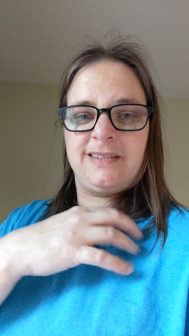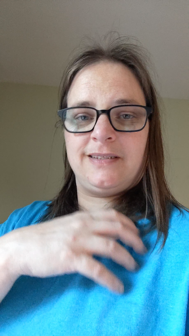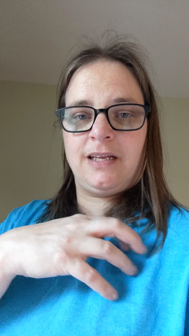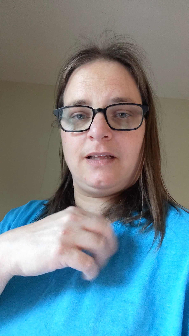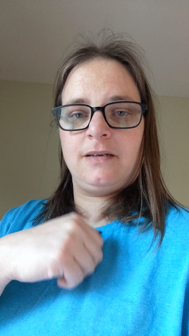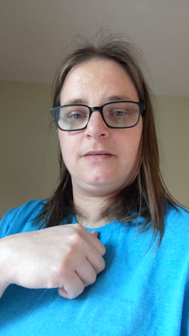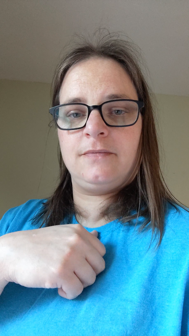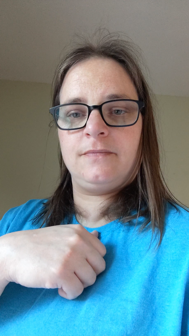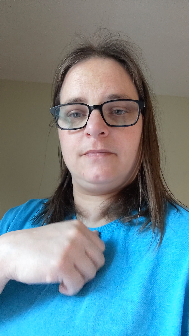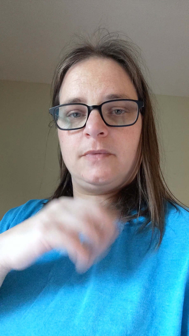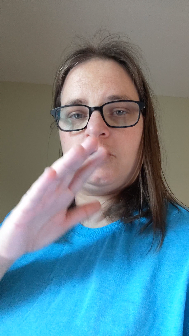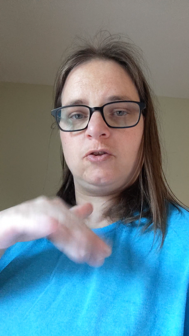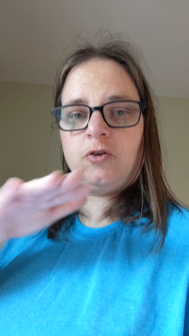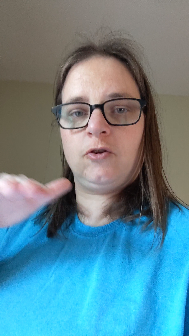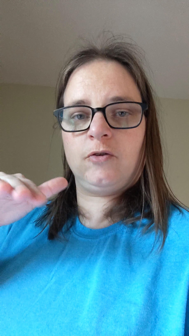children